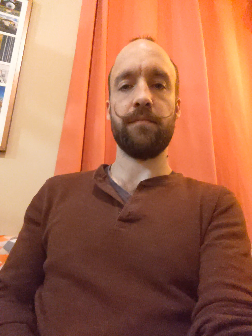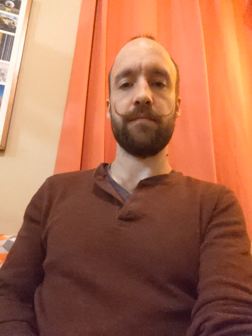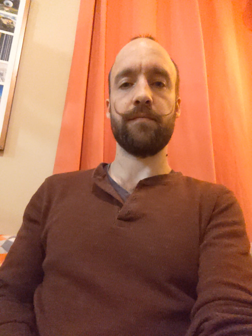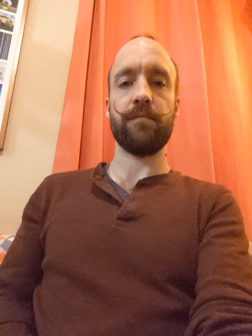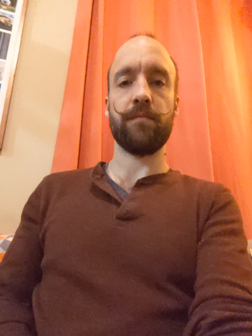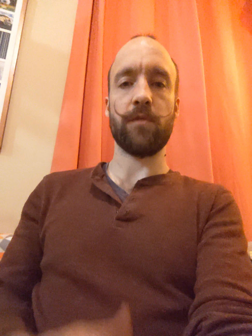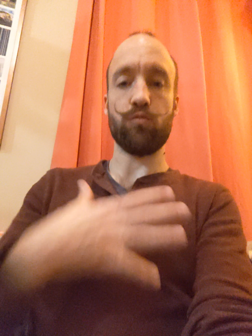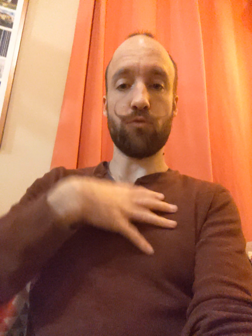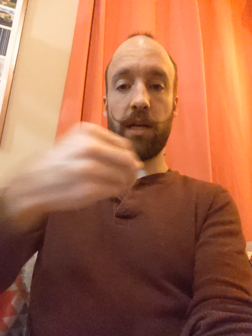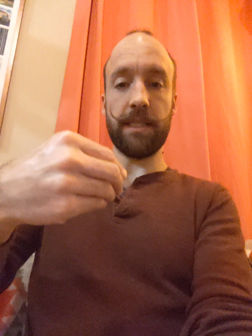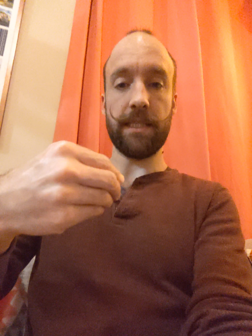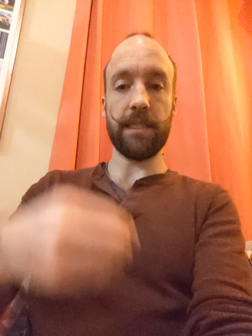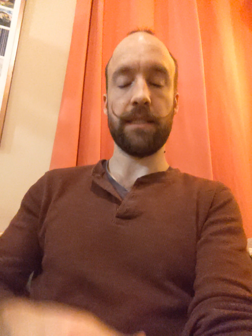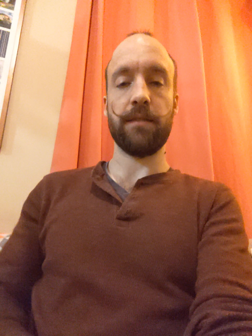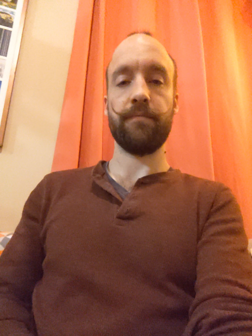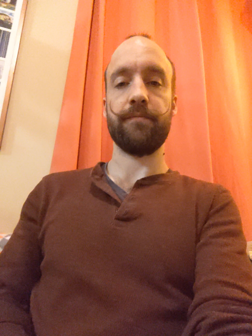white